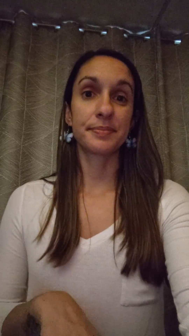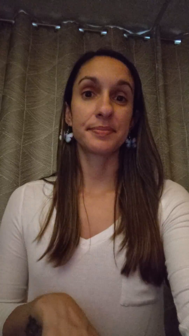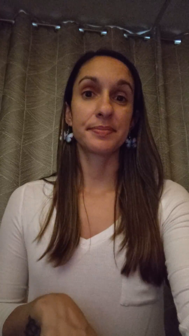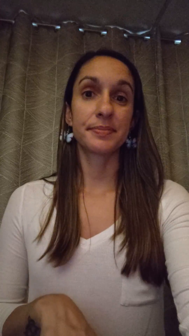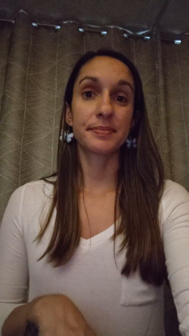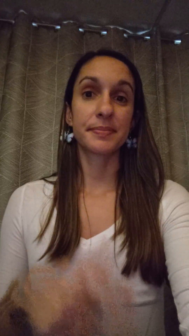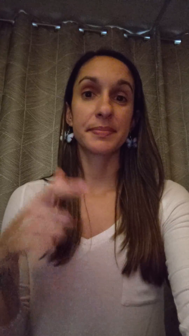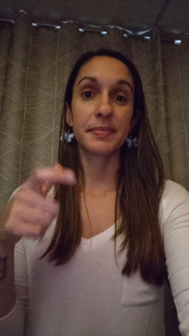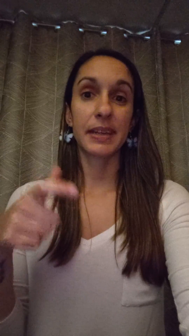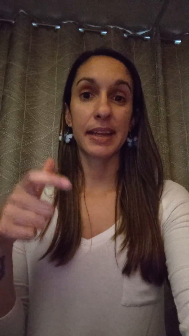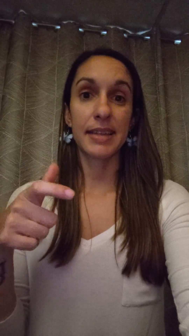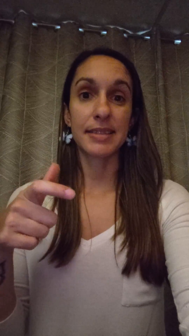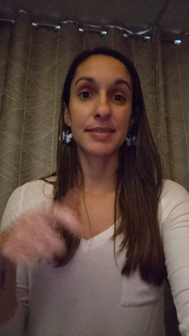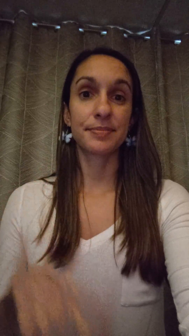plate